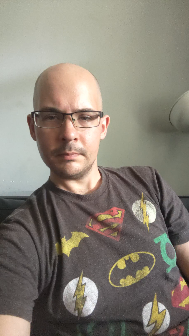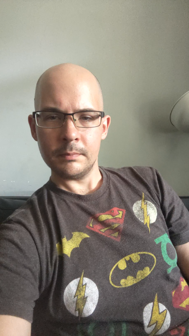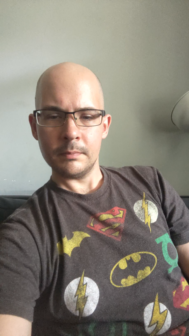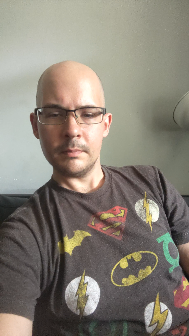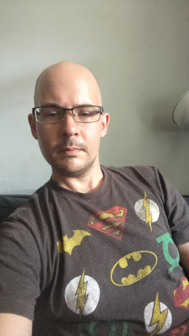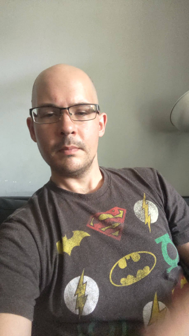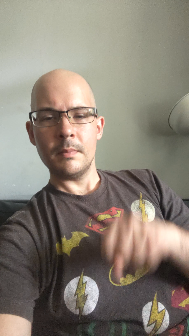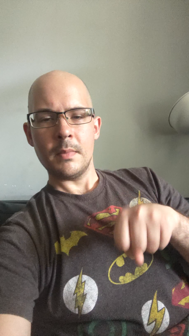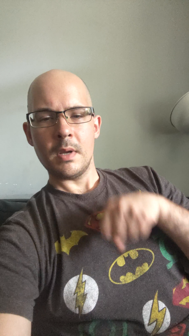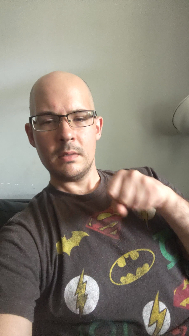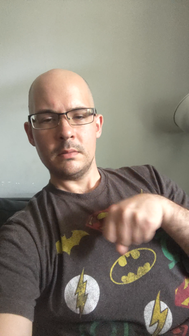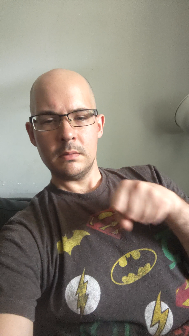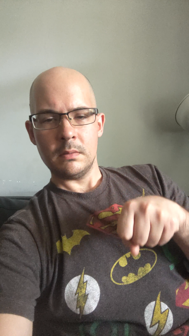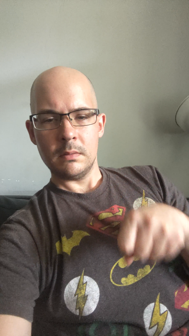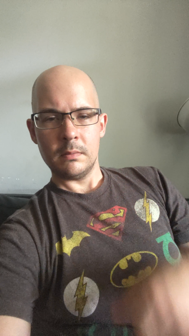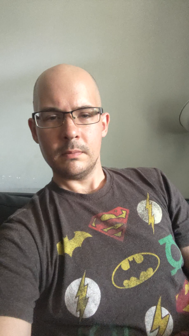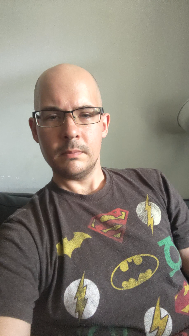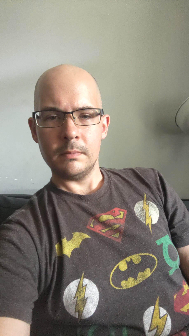bicycle